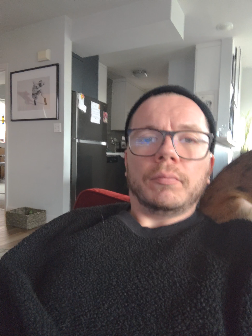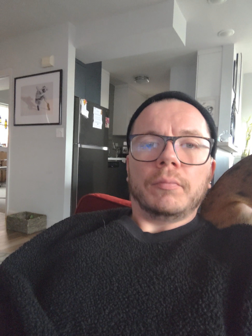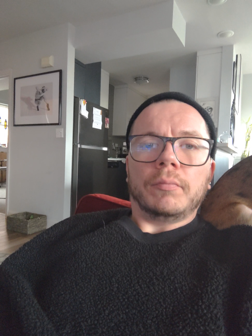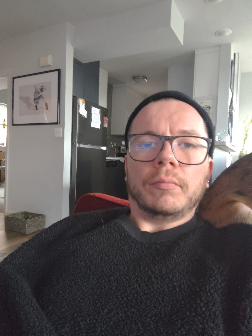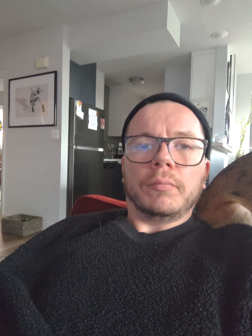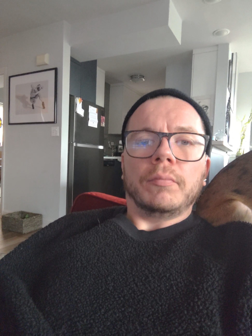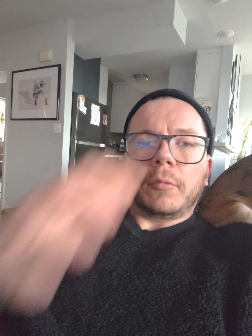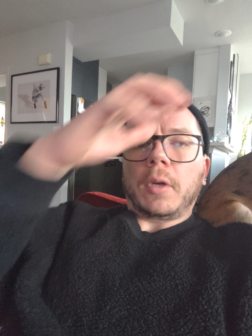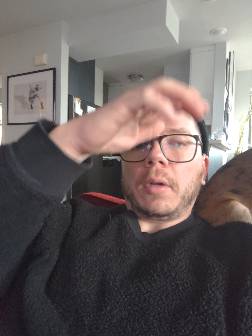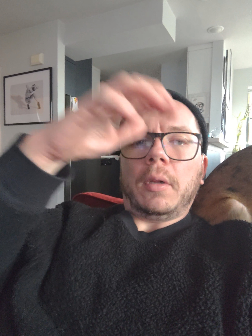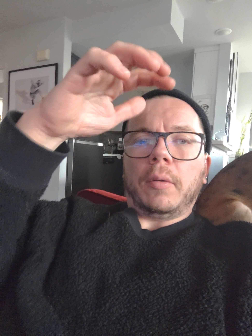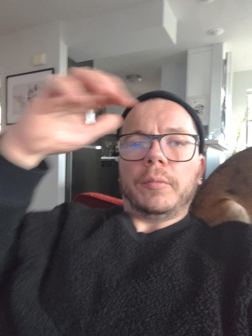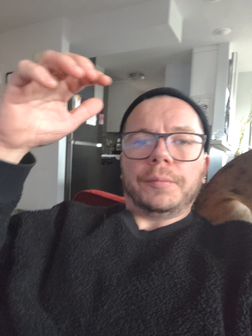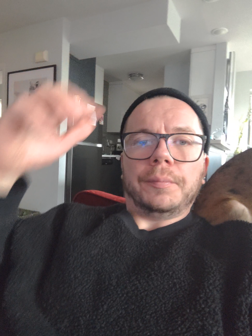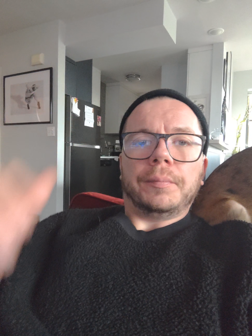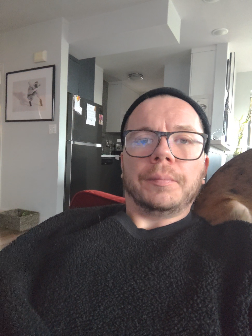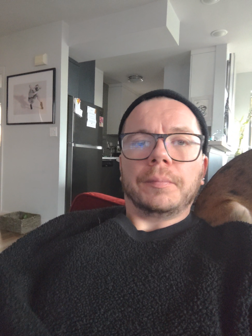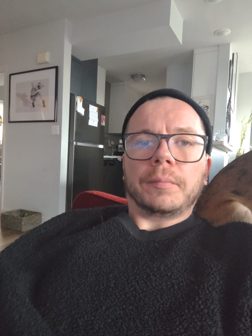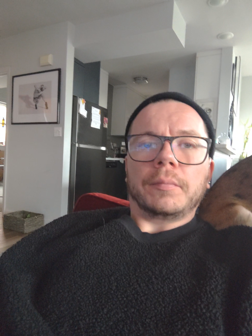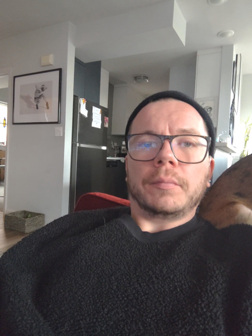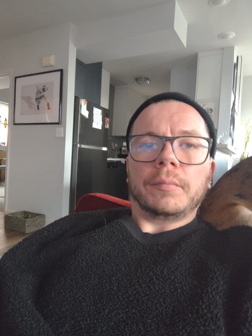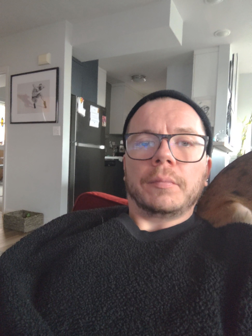cloud